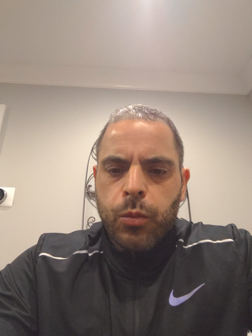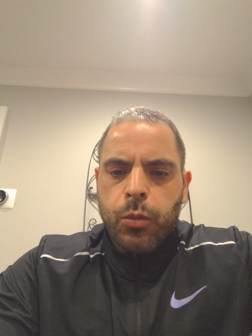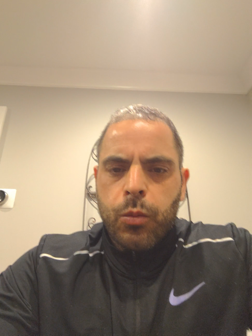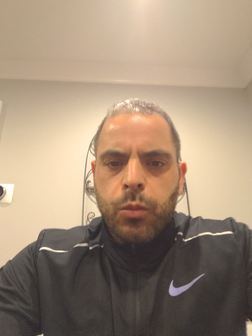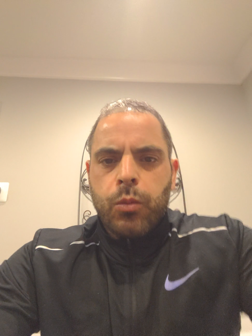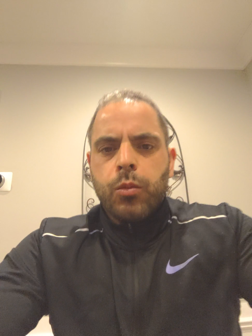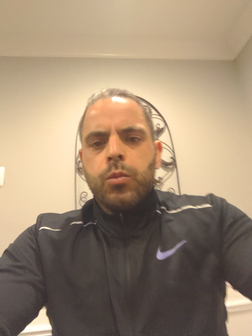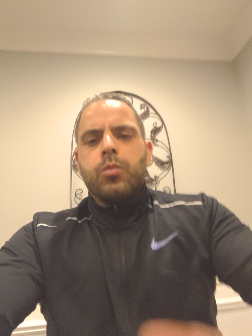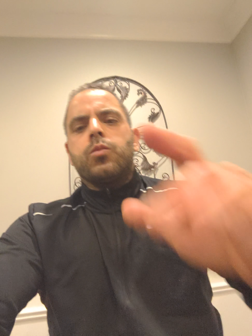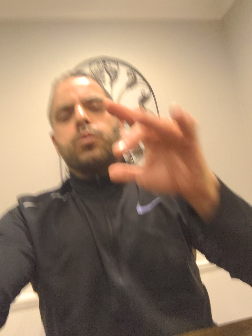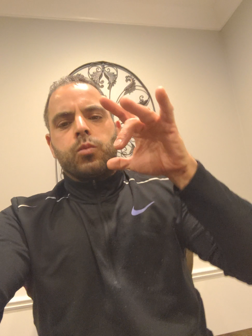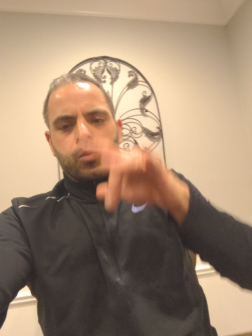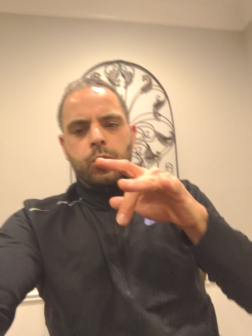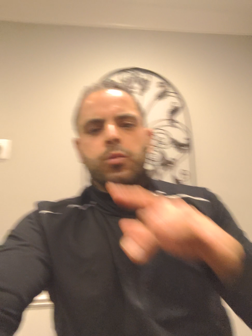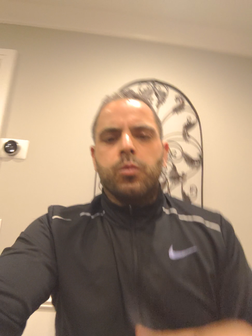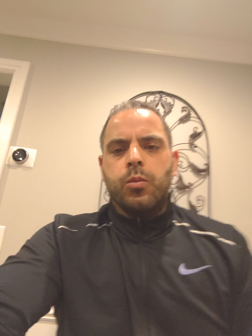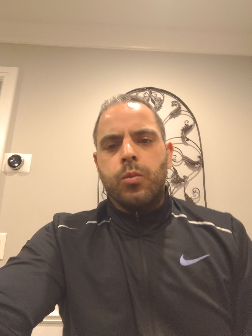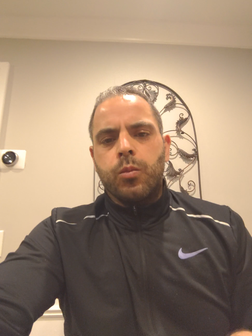touch